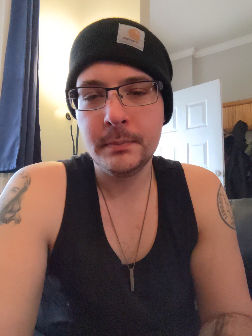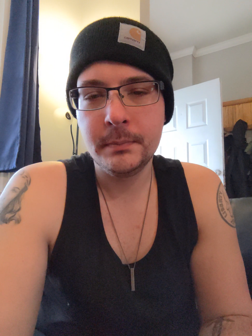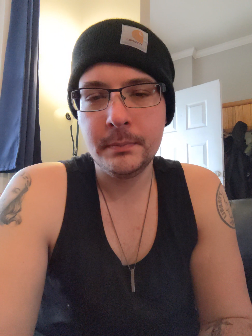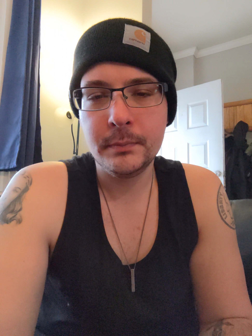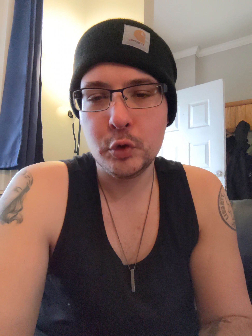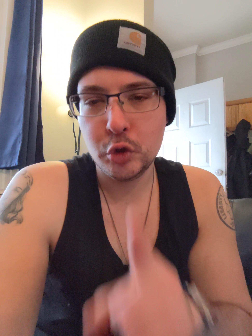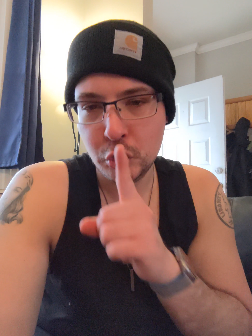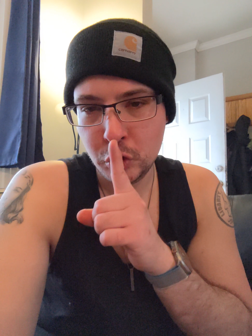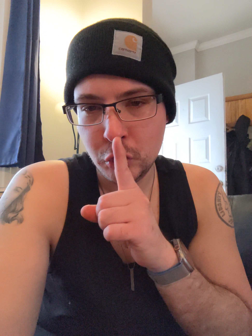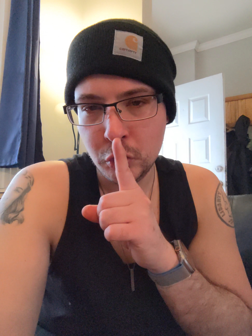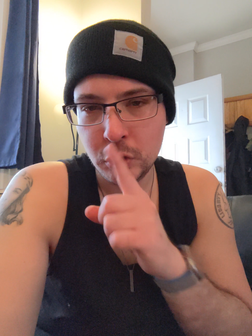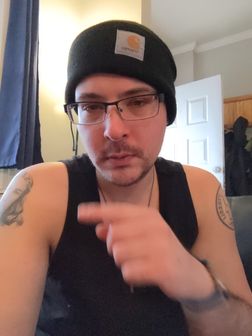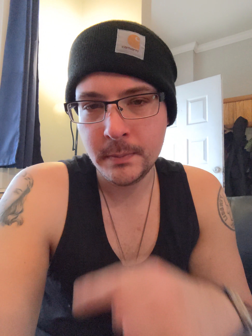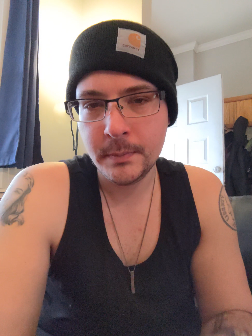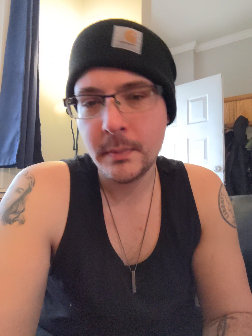shhh